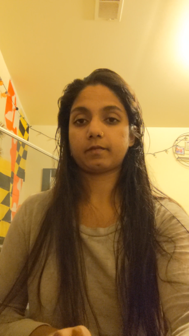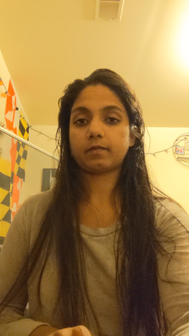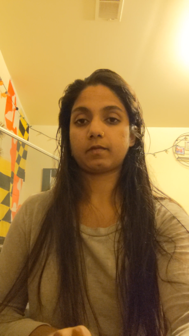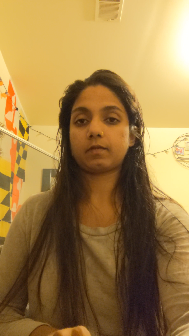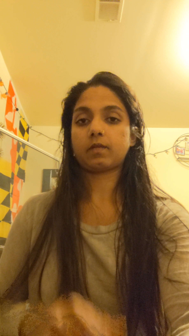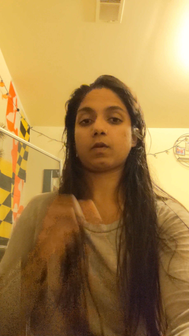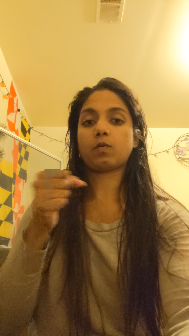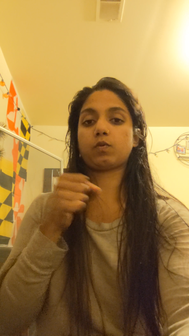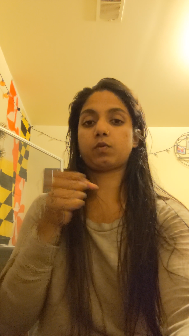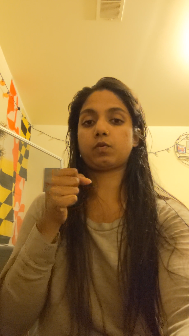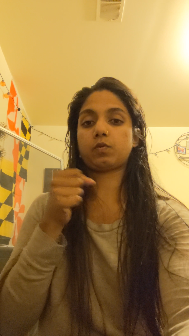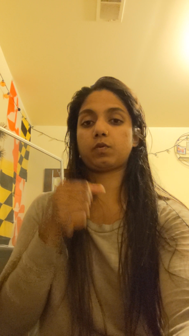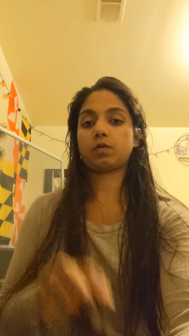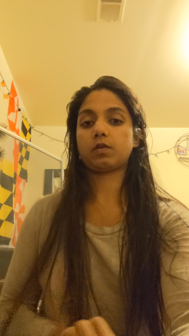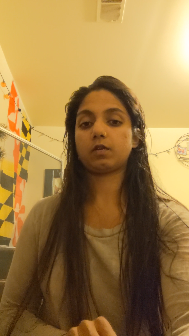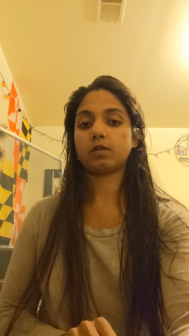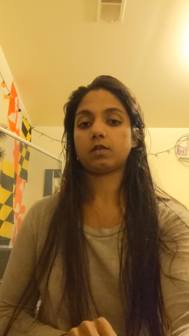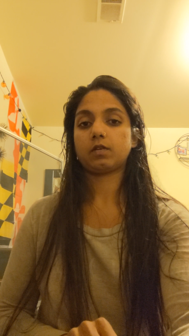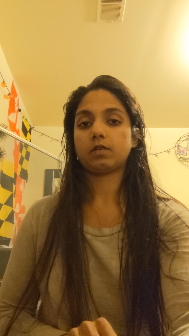cold